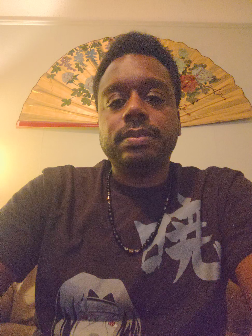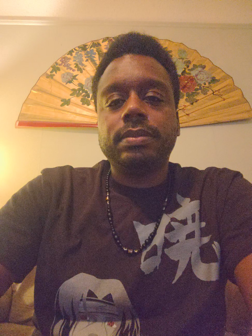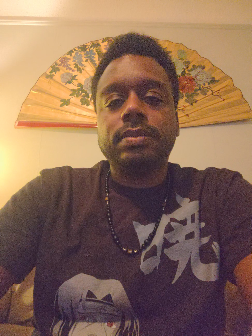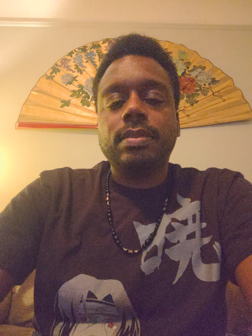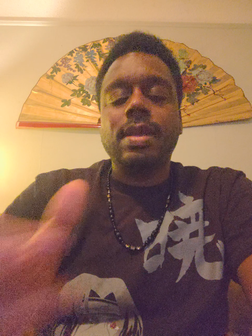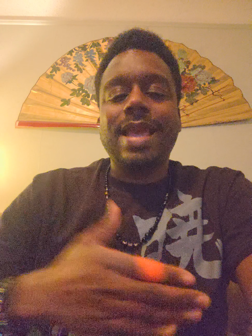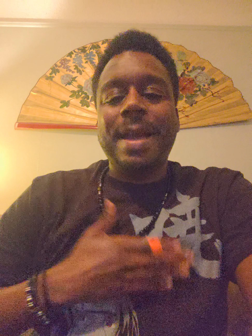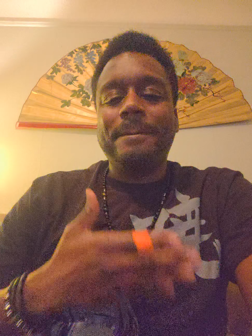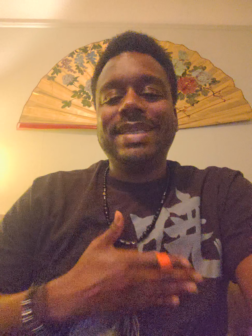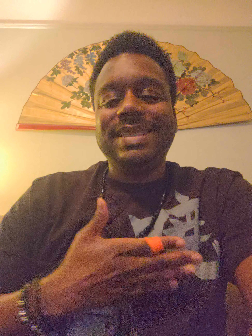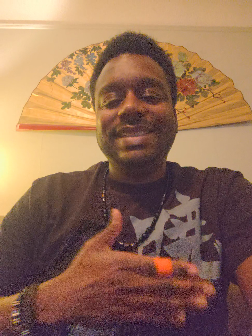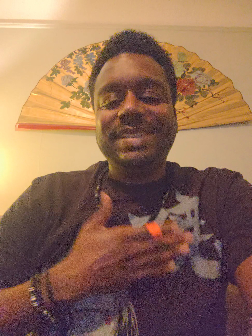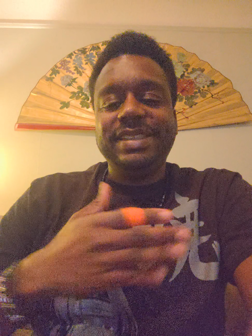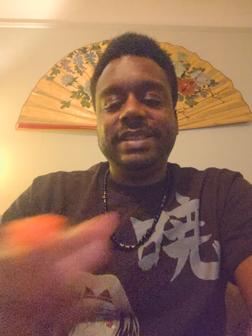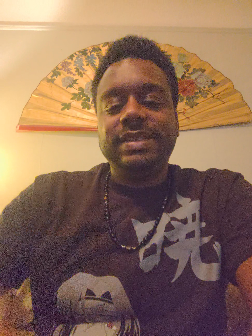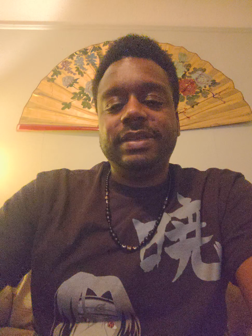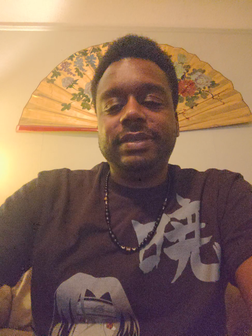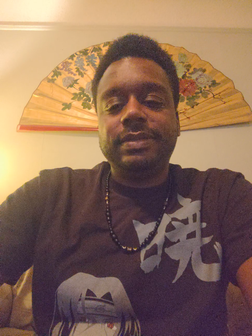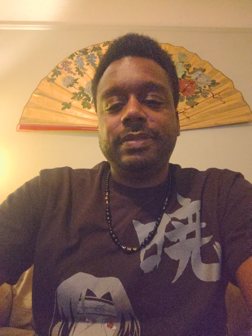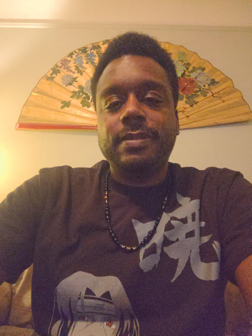happy